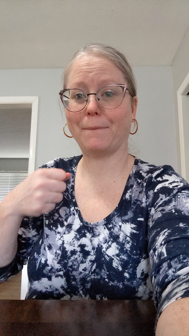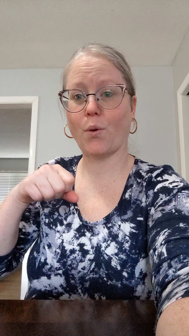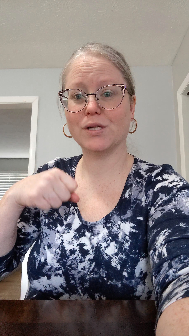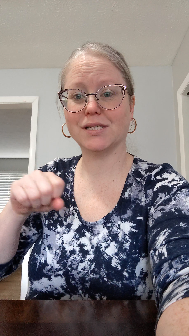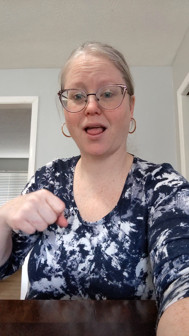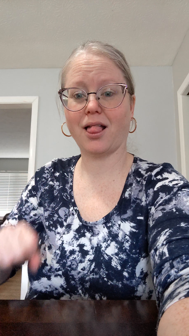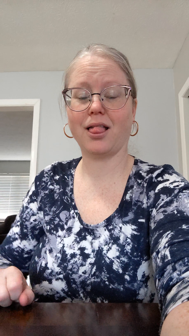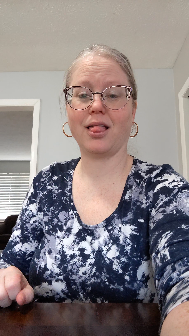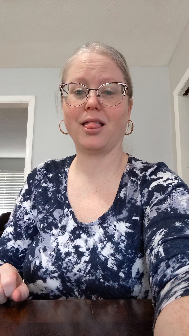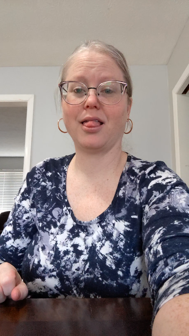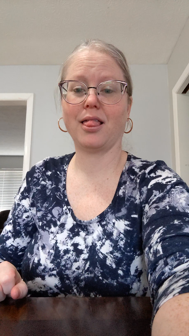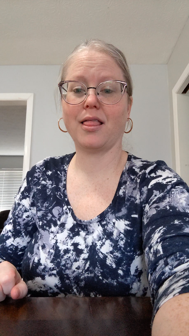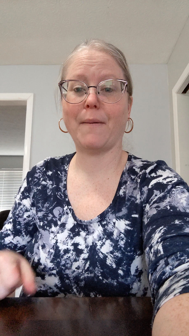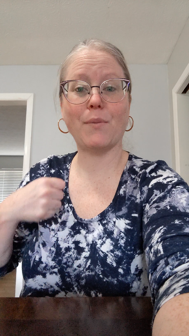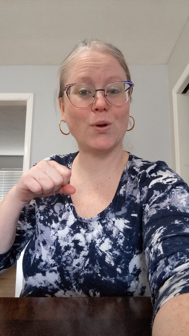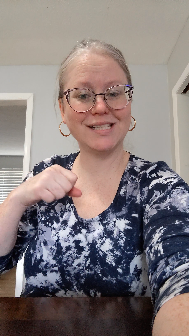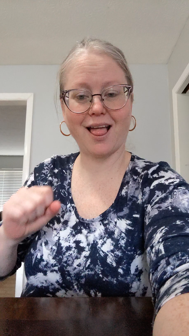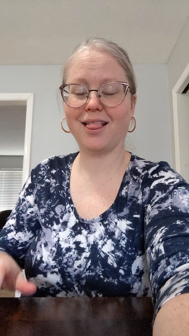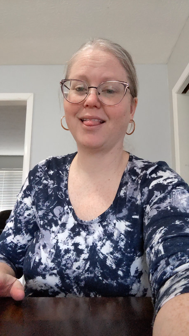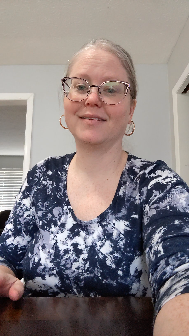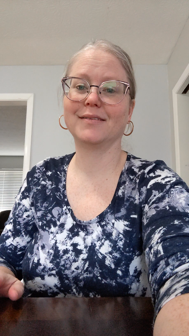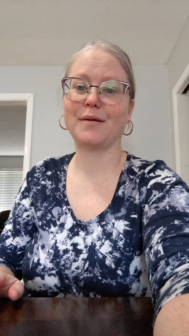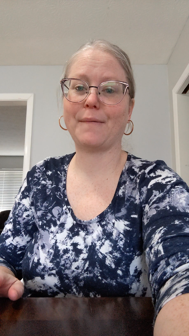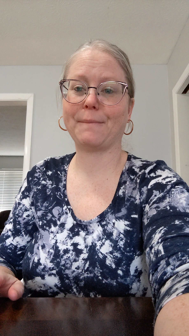motorcycle